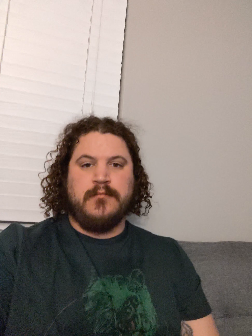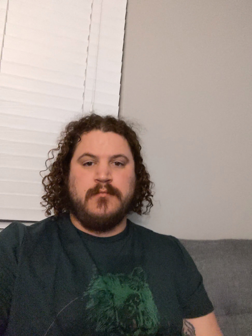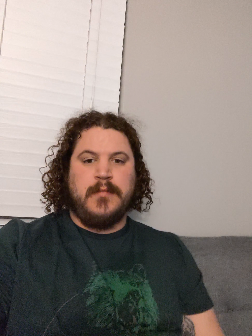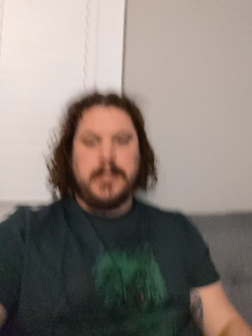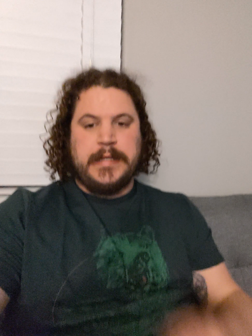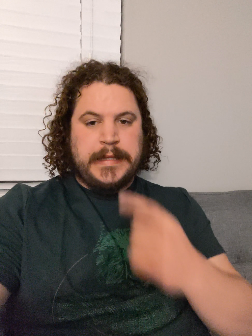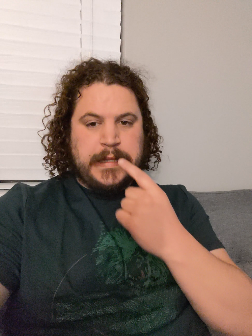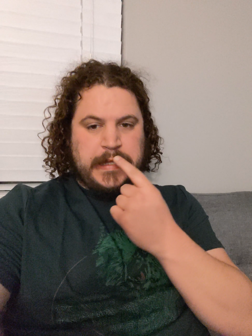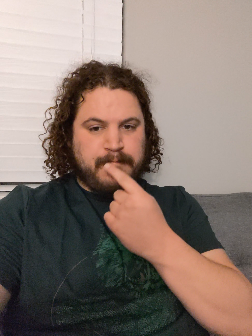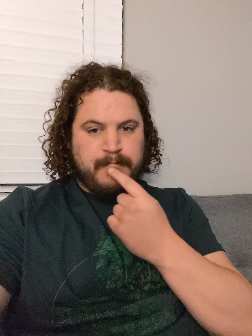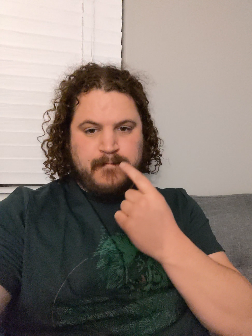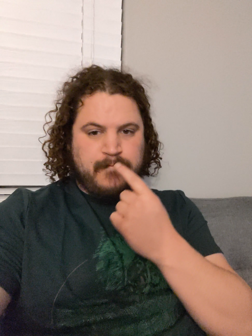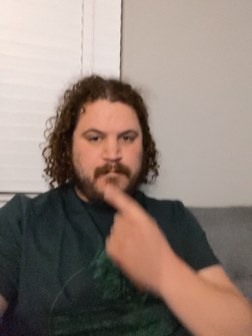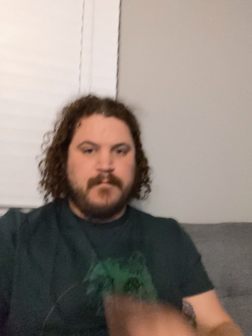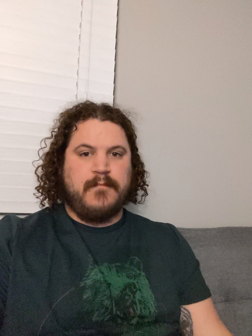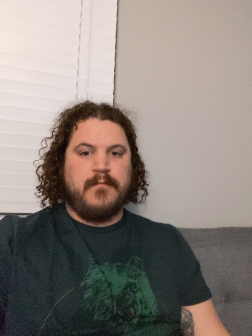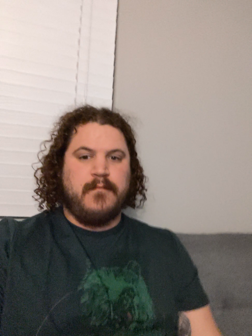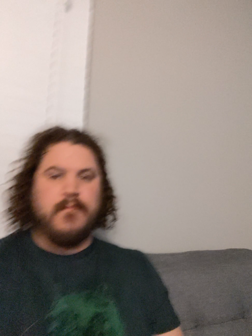lips